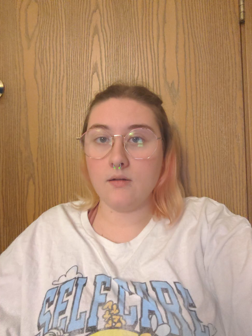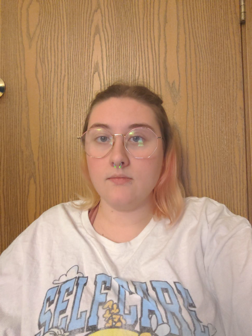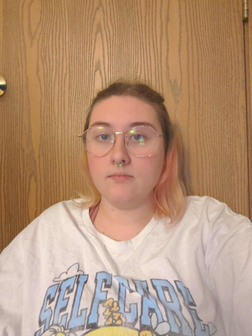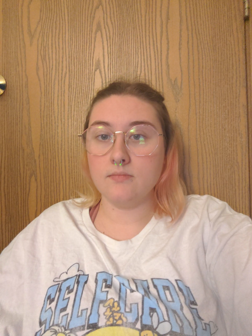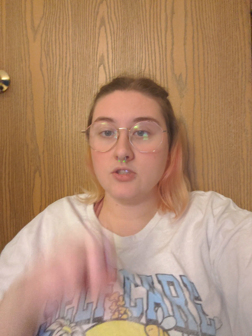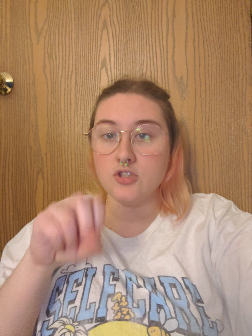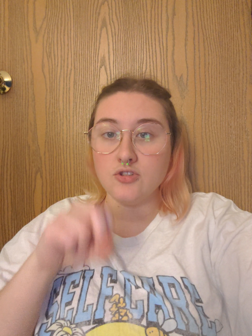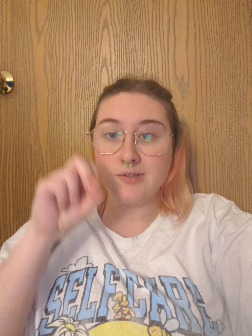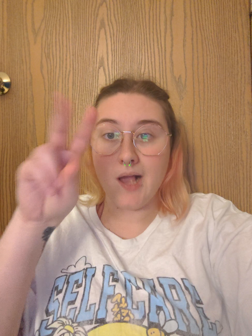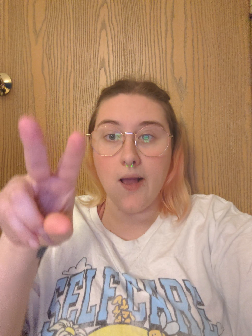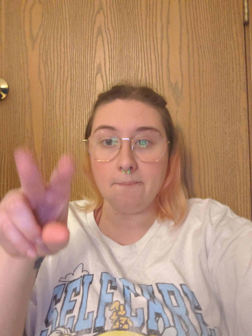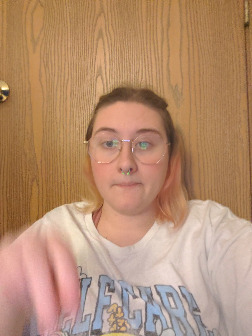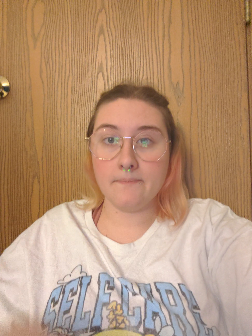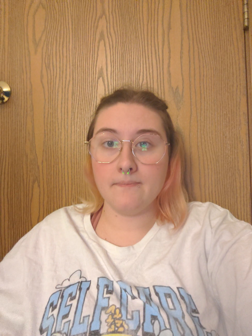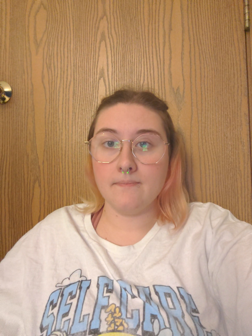jump